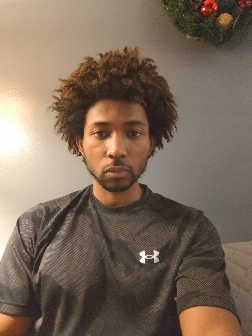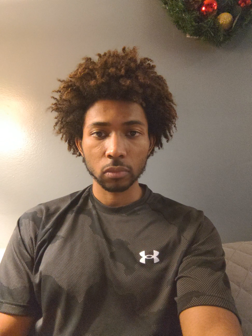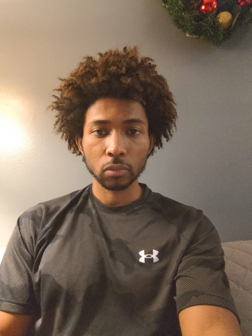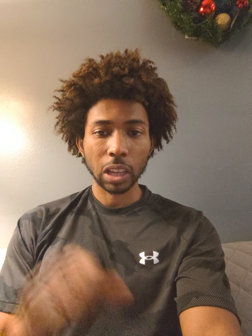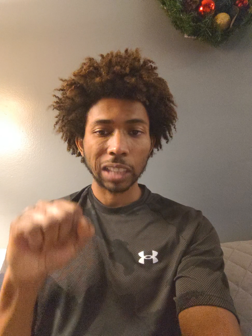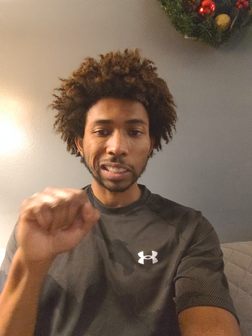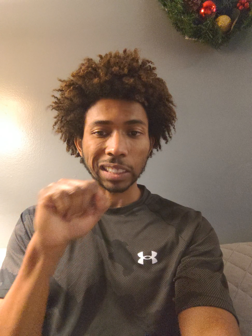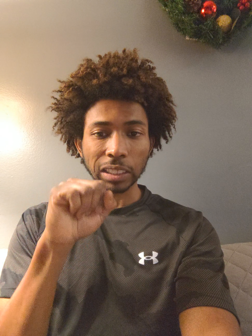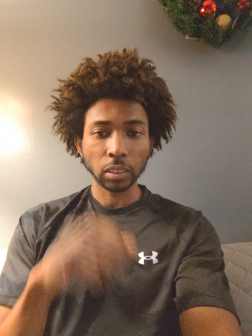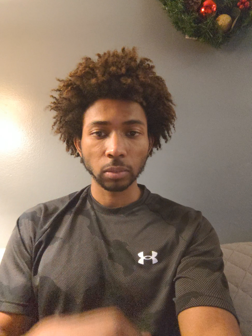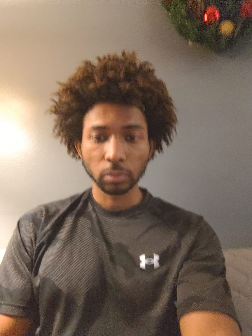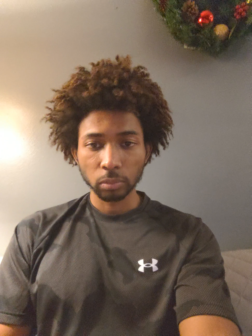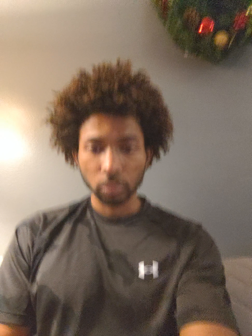carrot